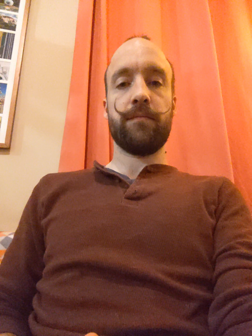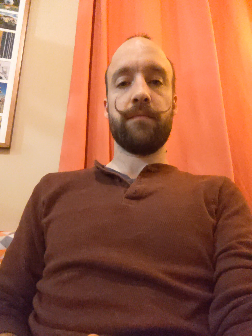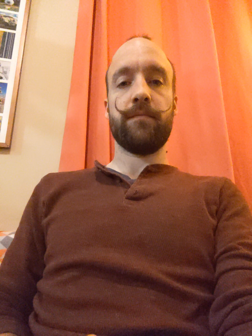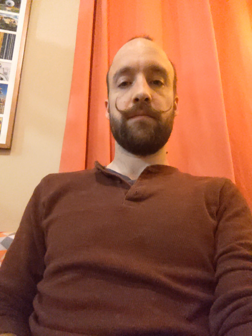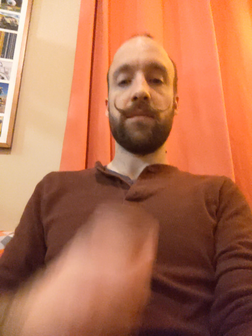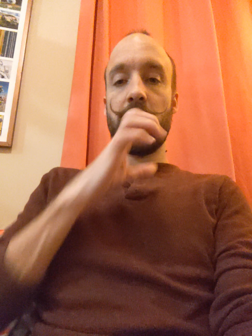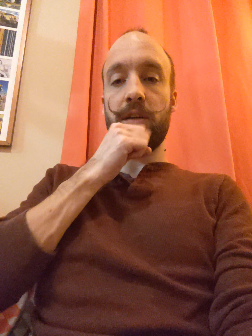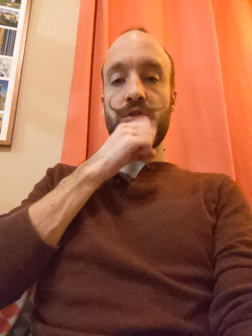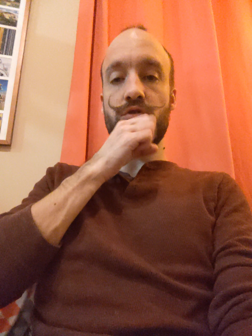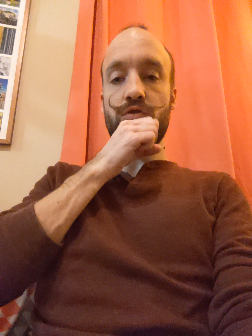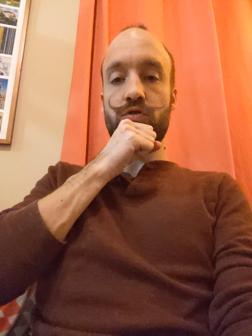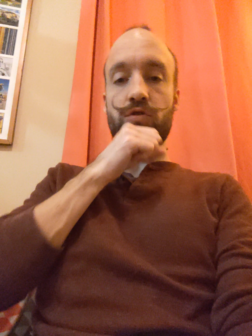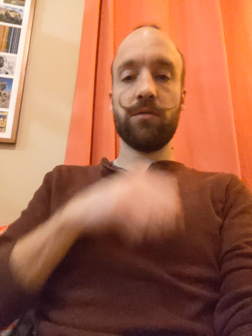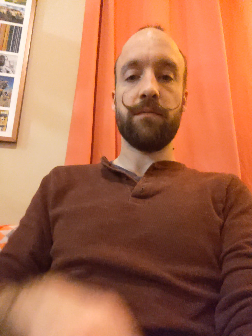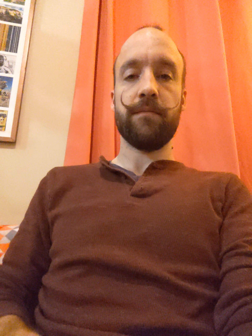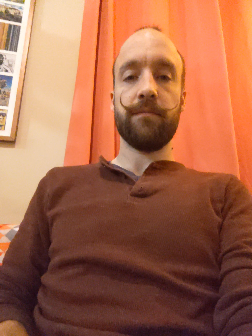orange